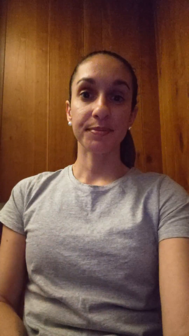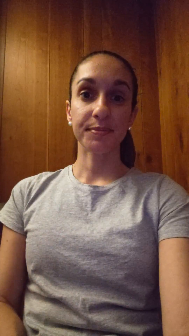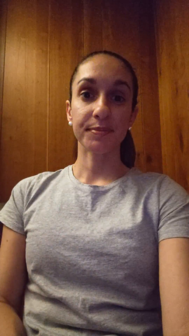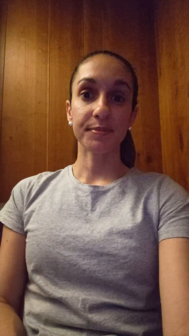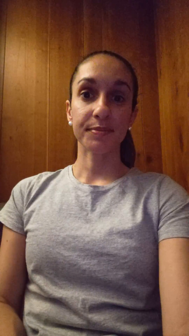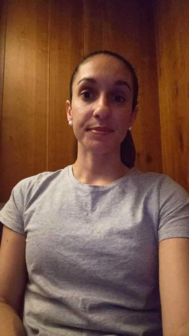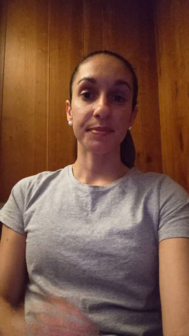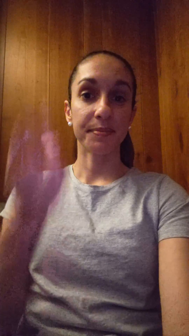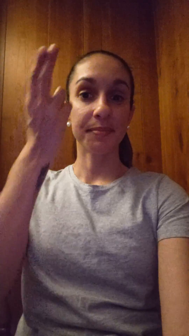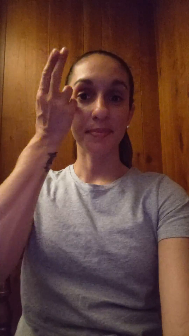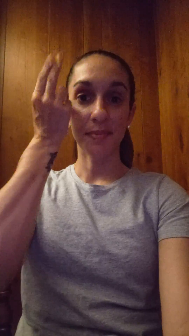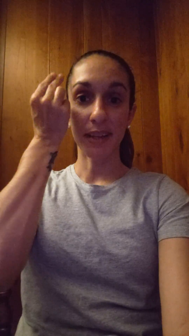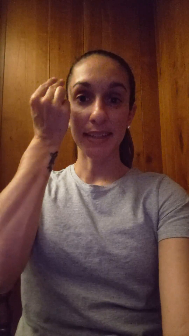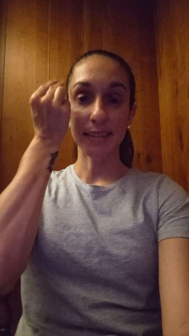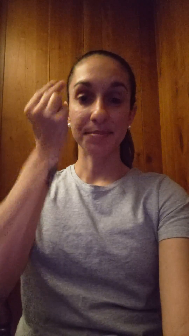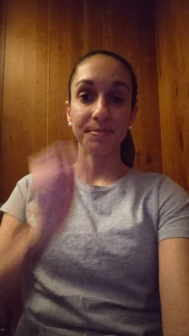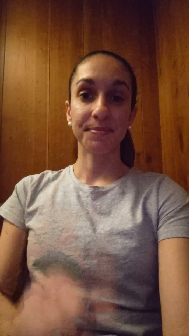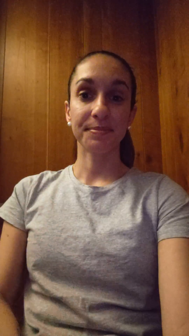bunny